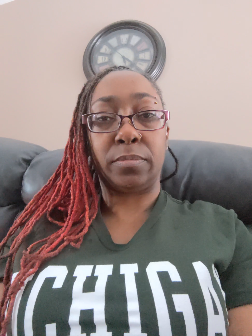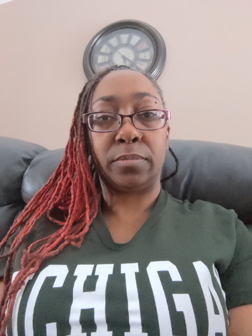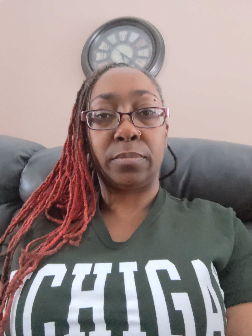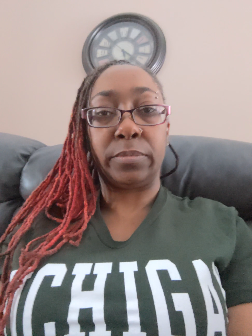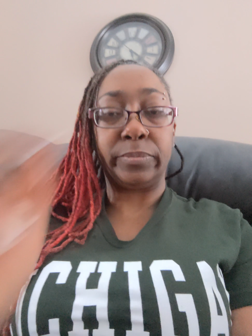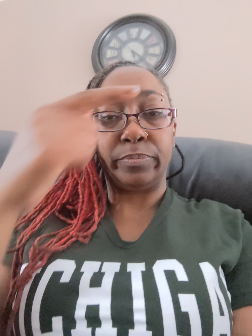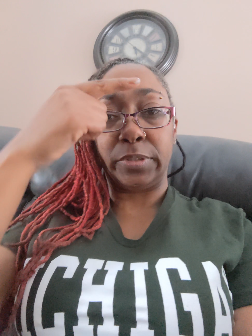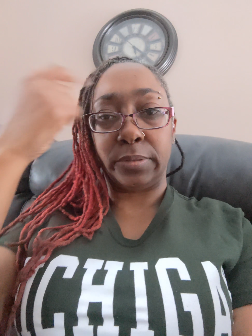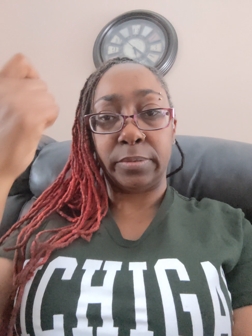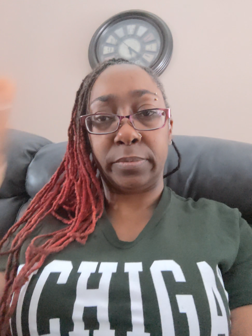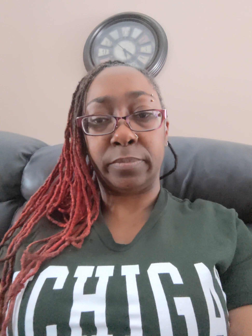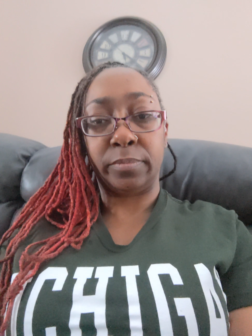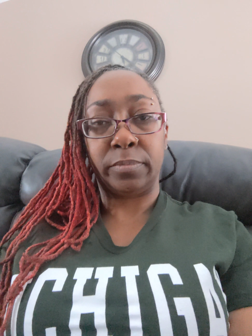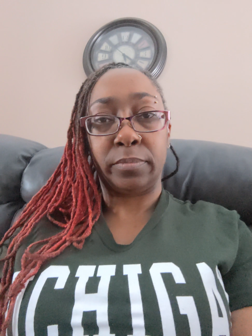because